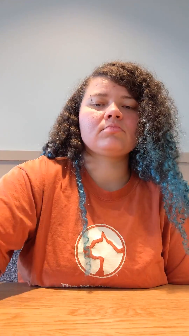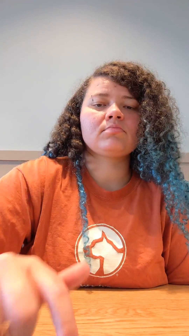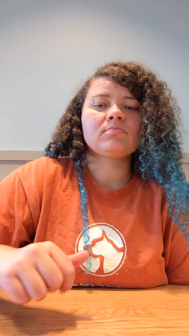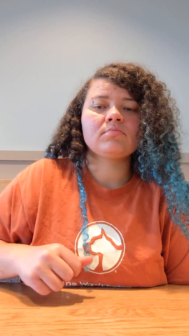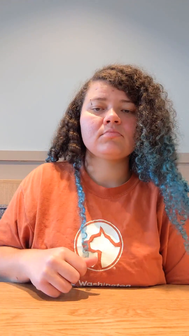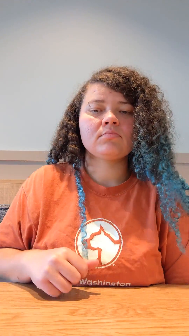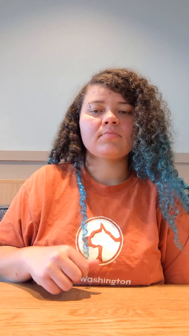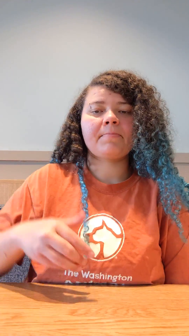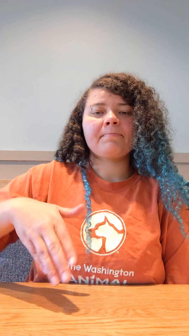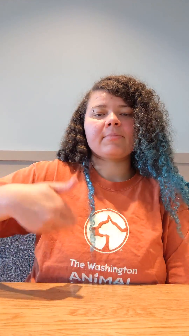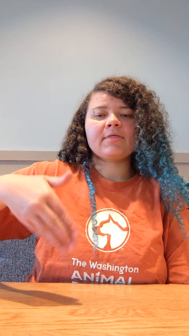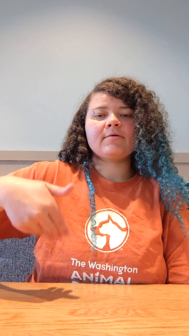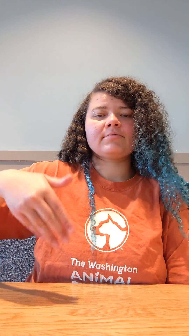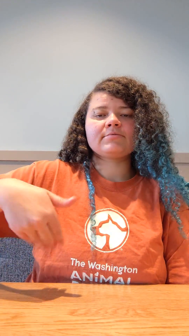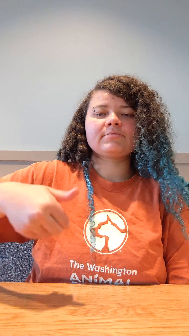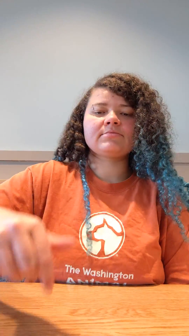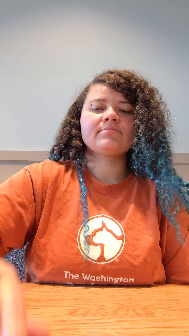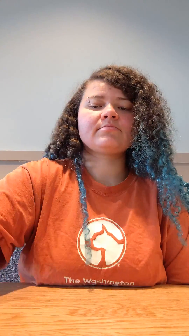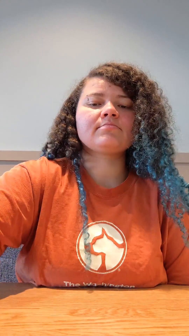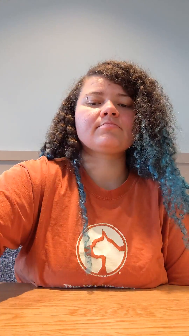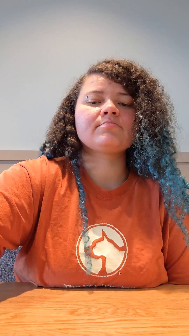pants